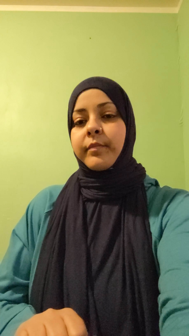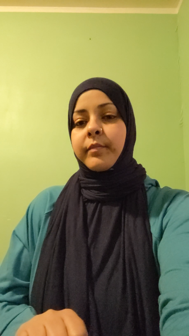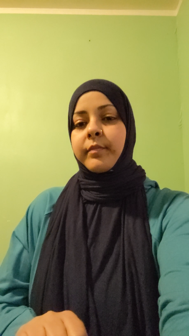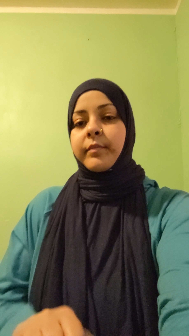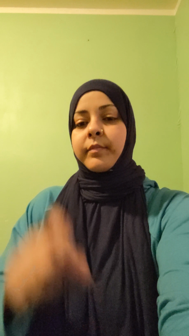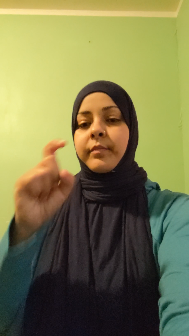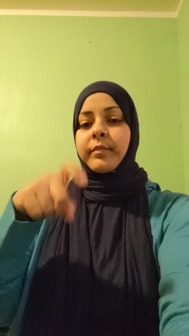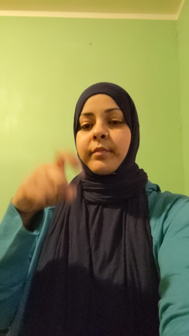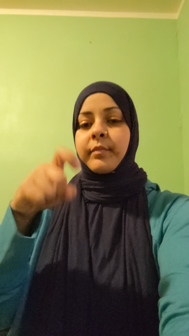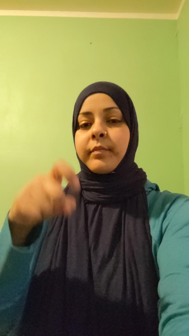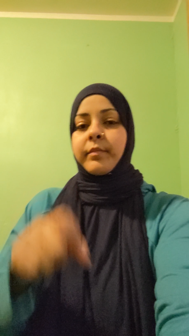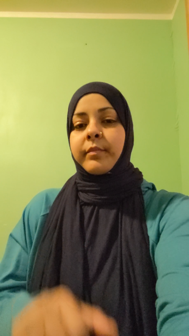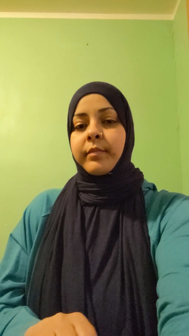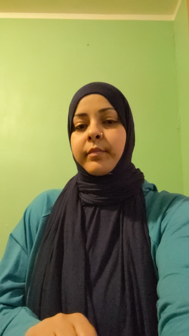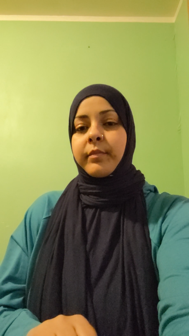need